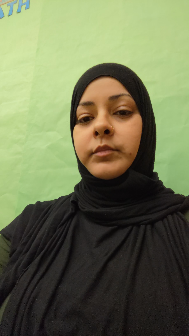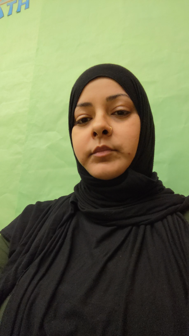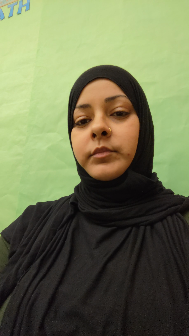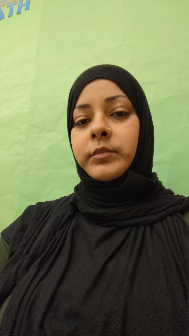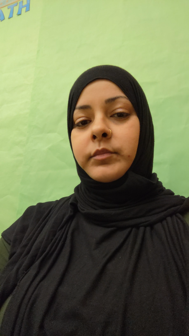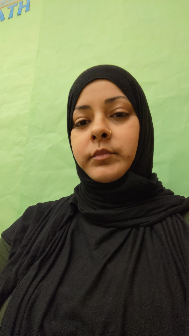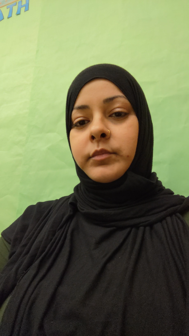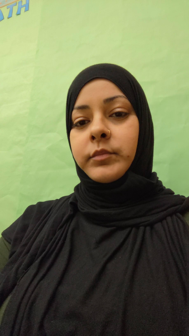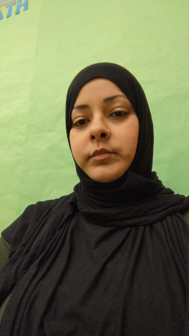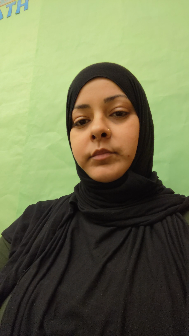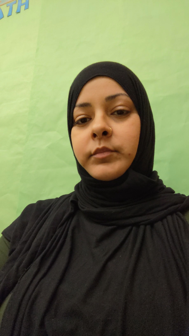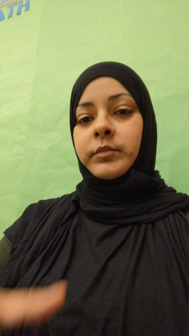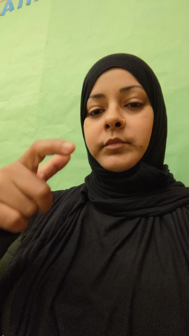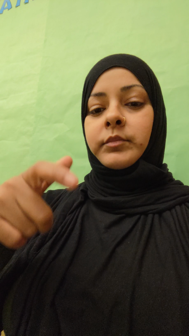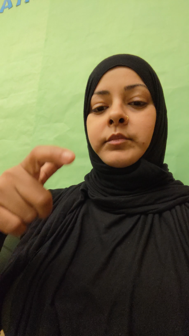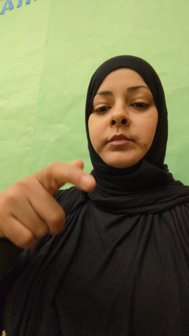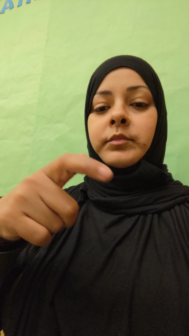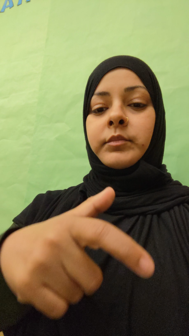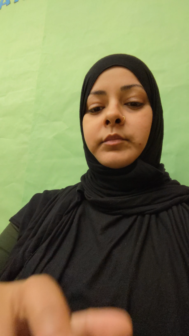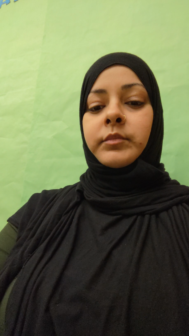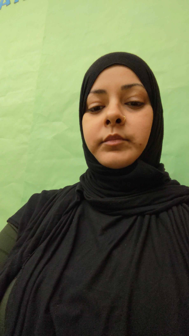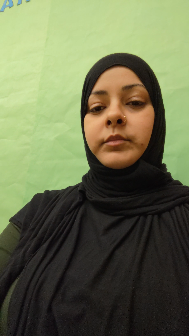plate